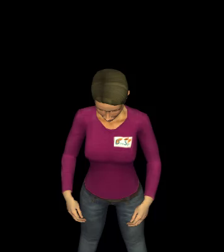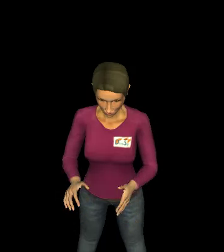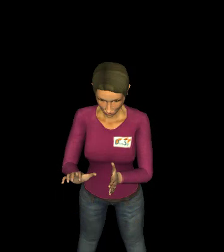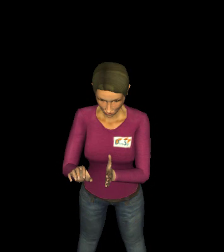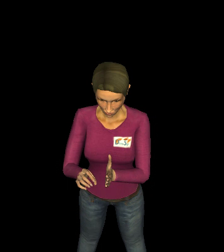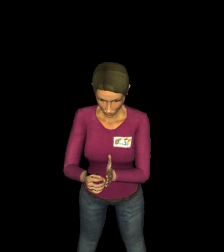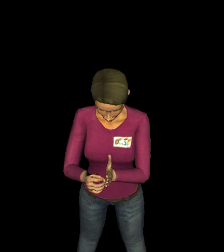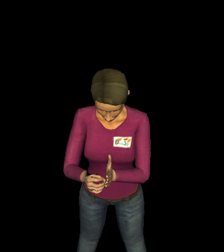طماطم